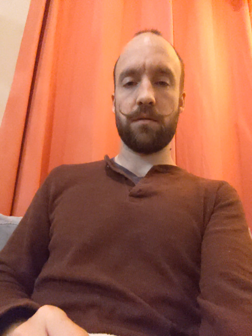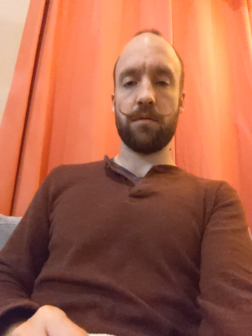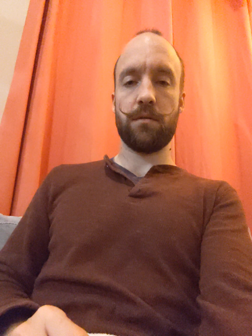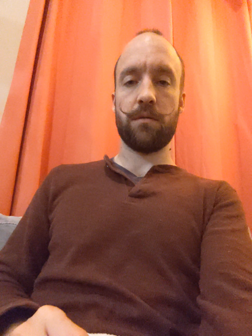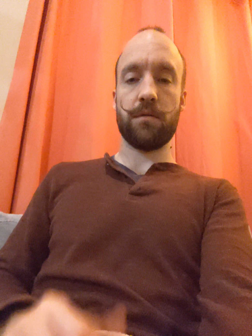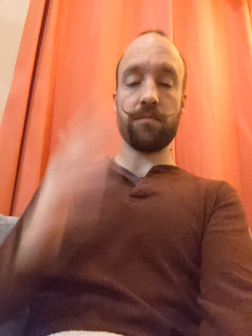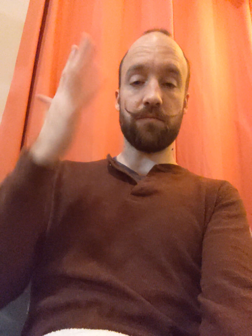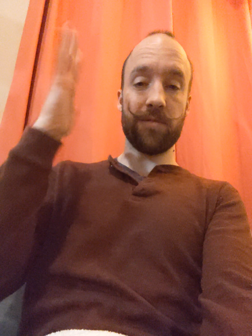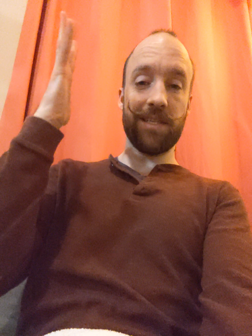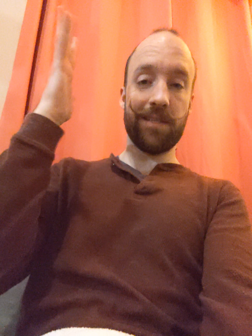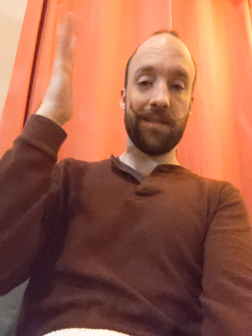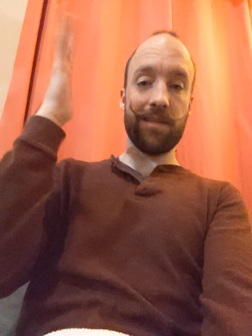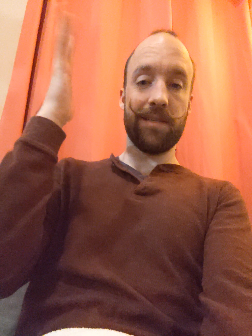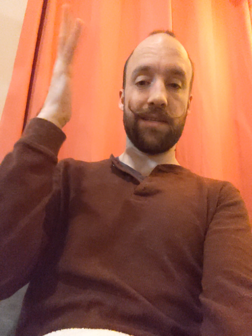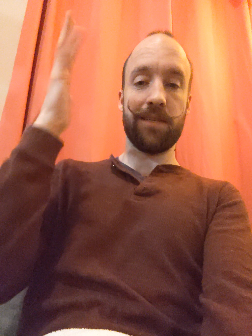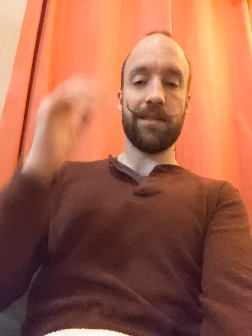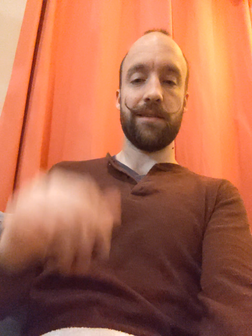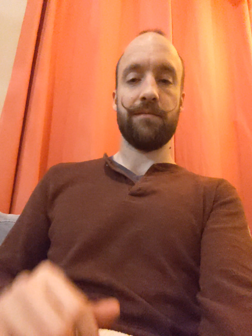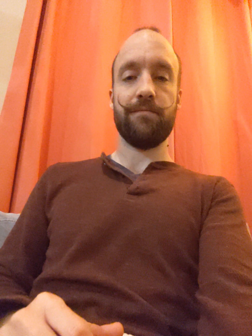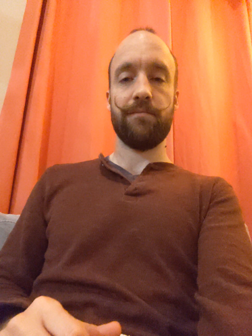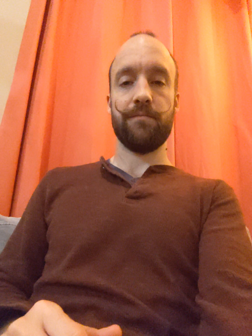tree